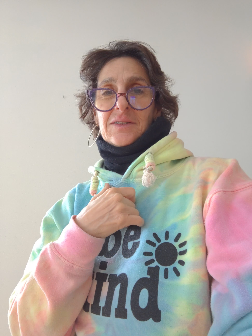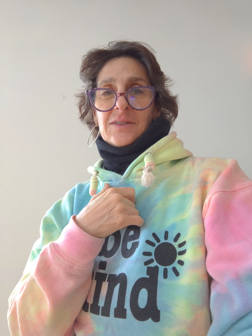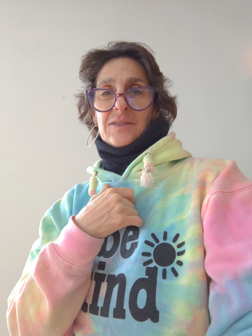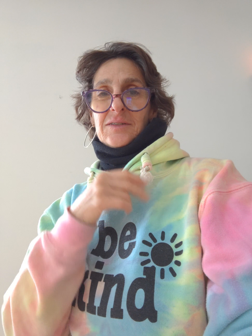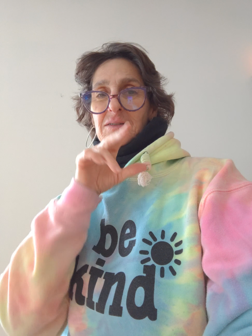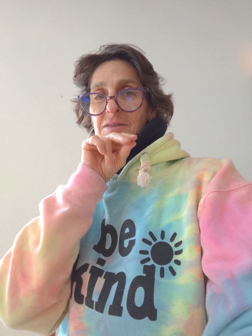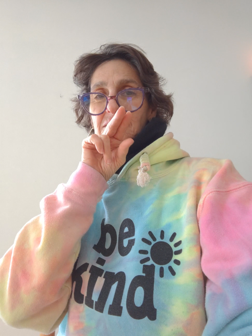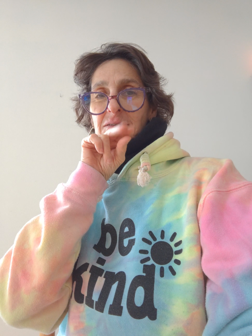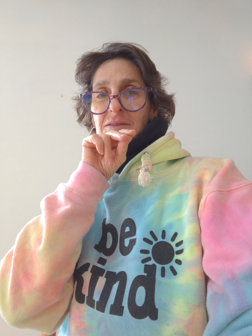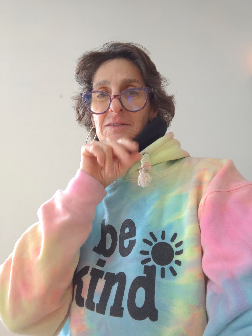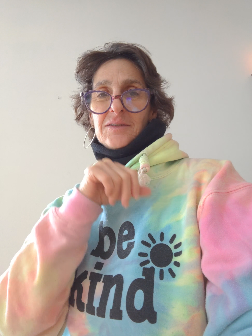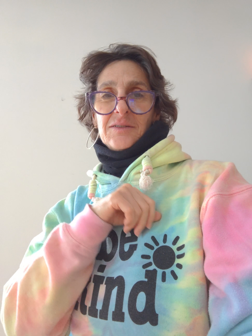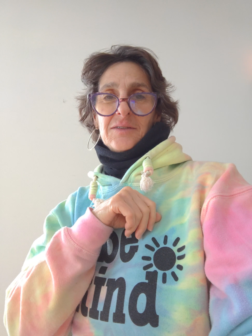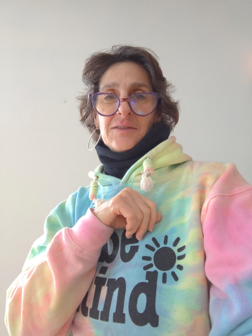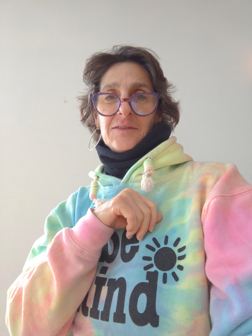duck